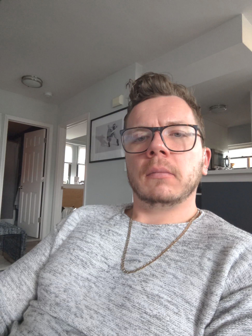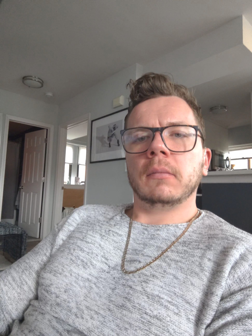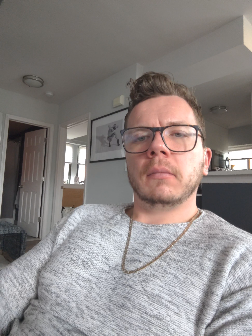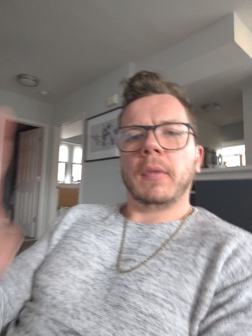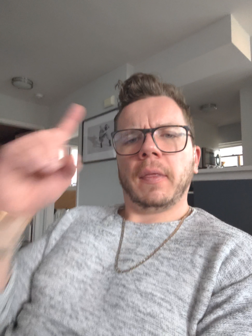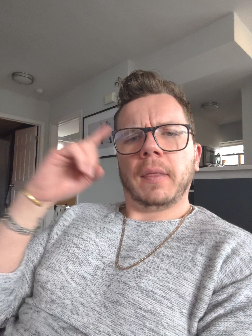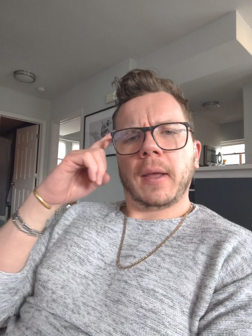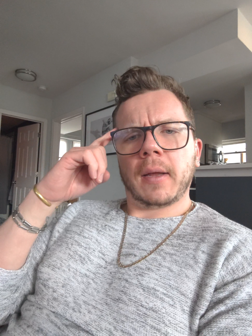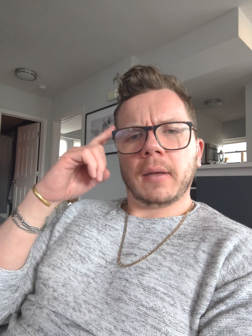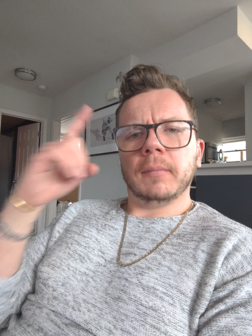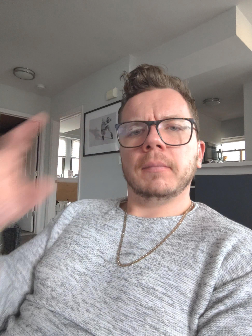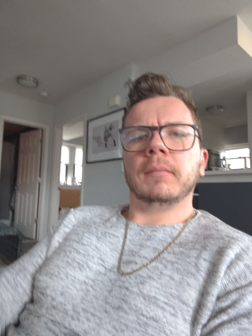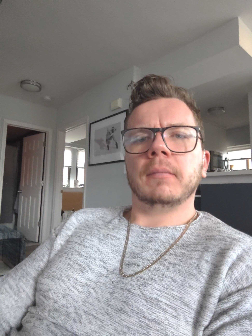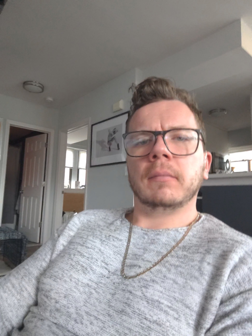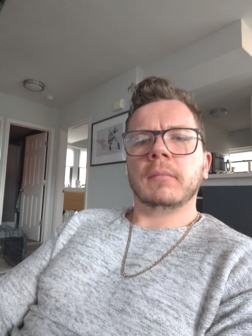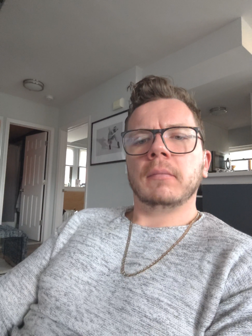think